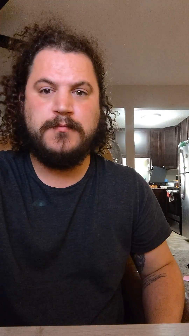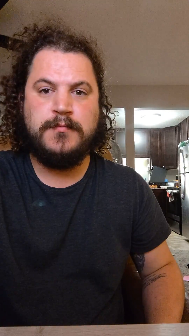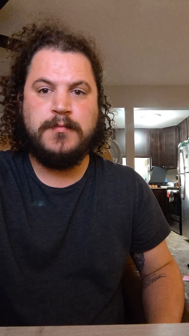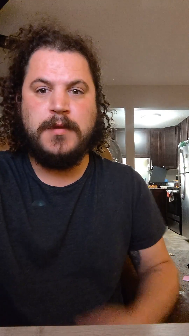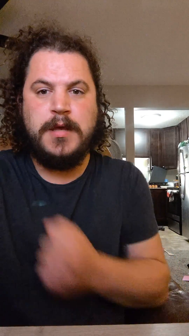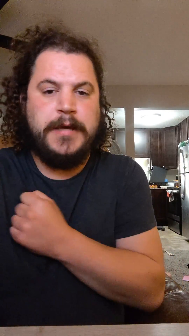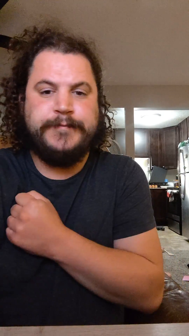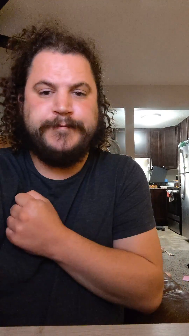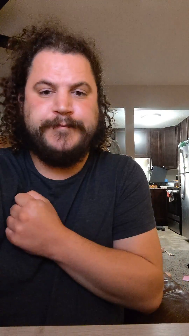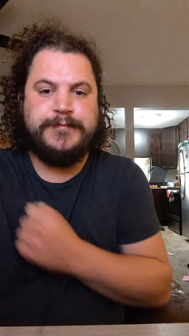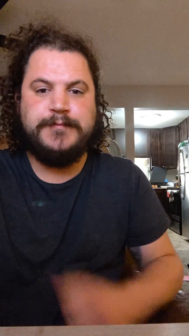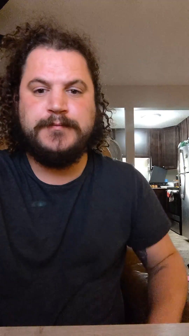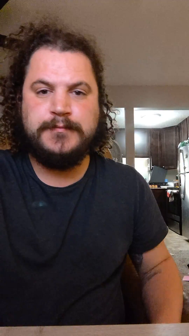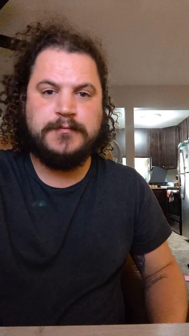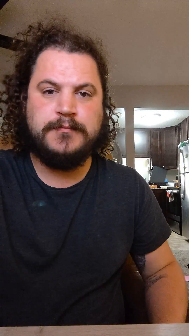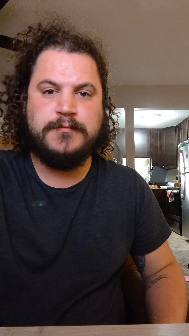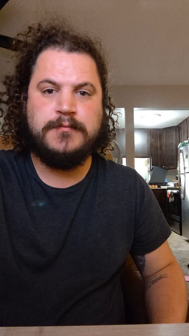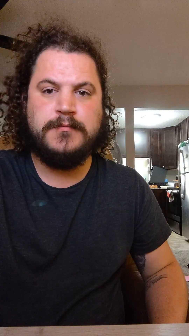hug